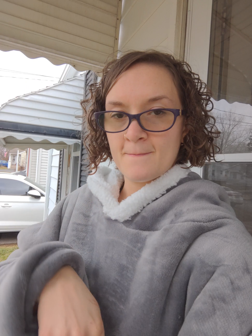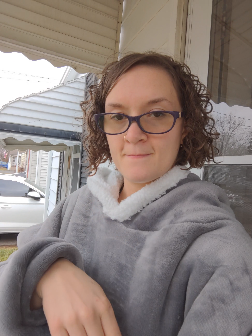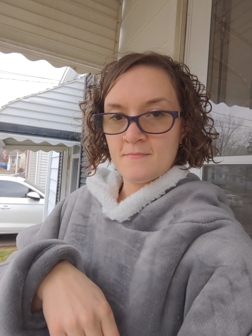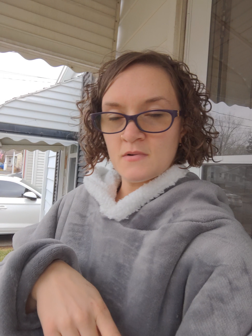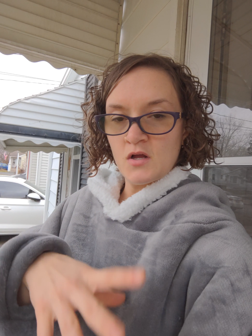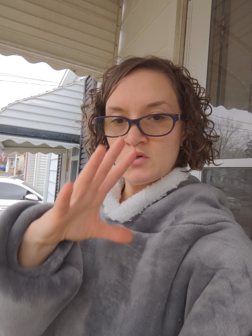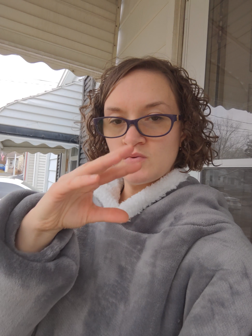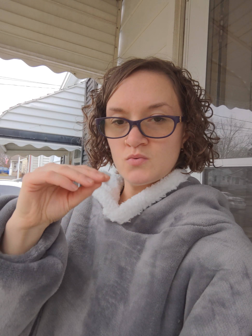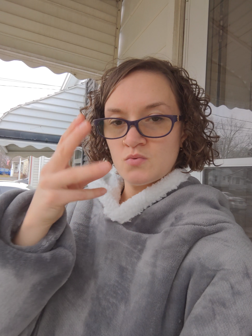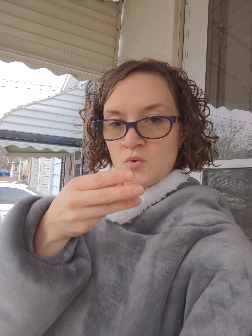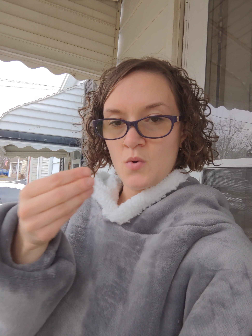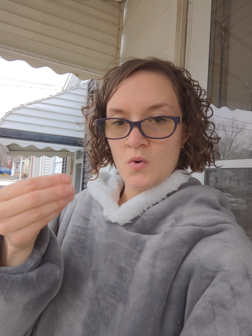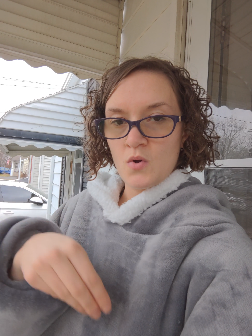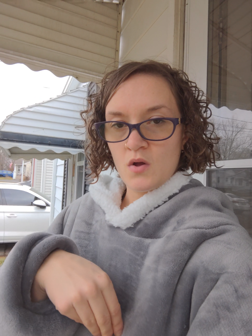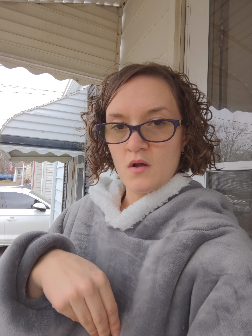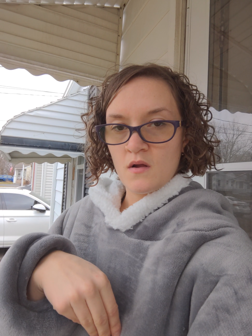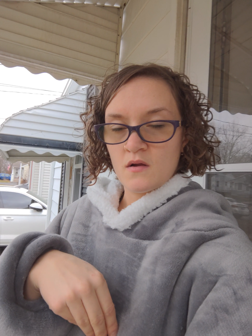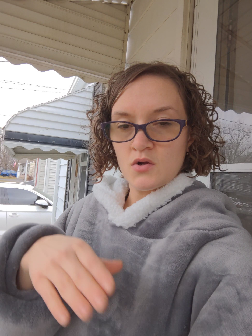story